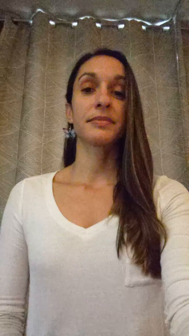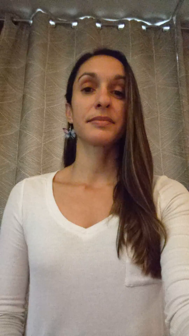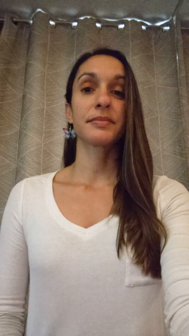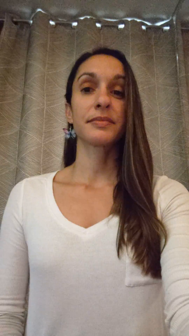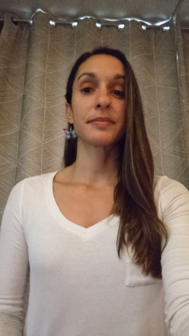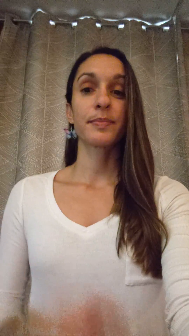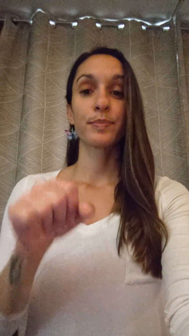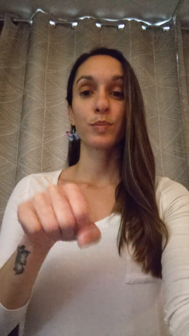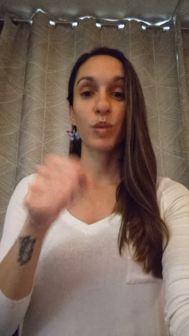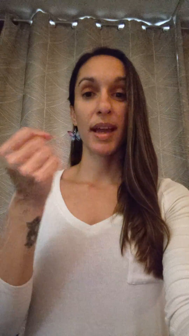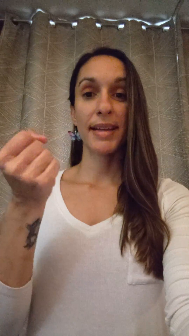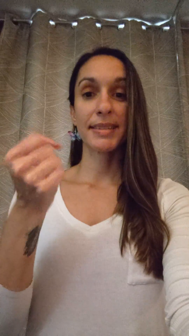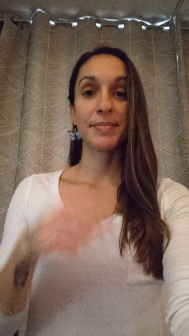break